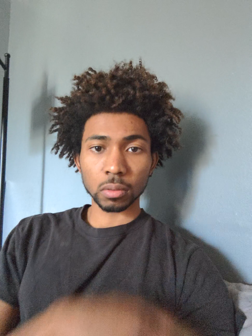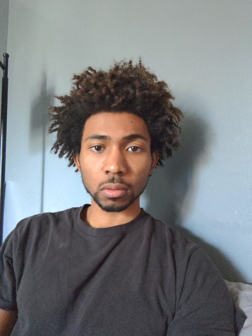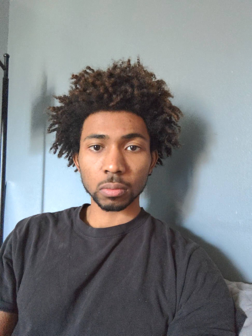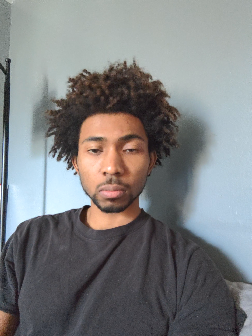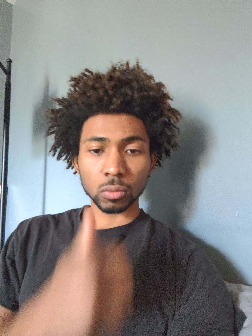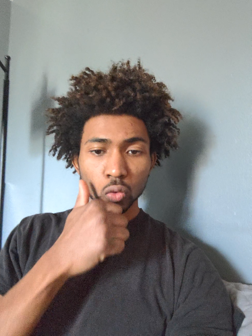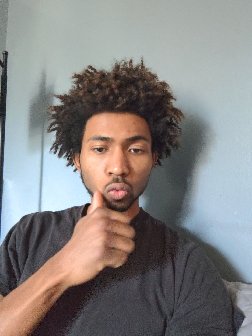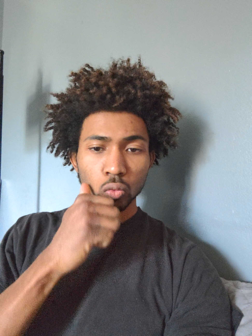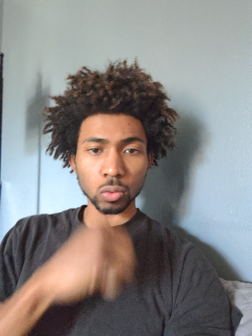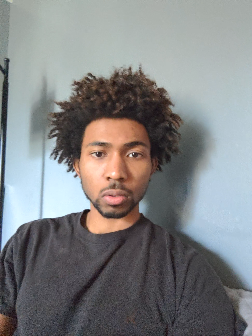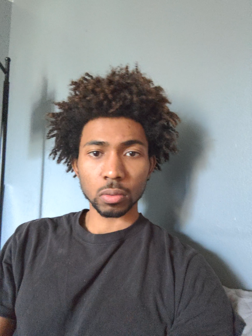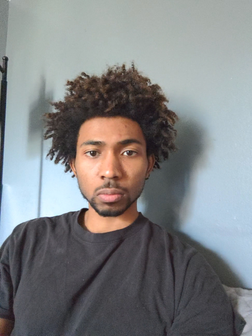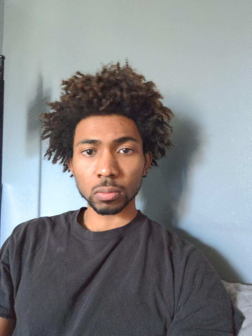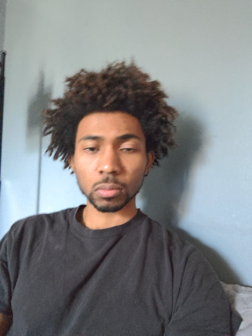girl